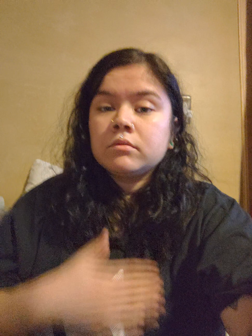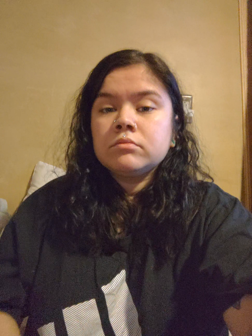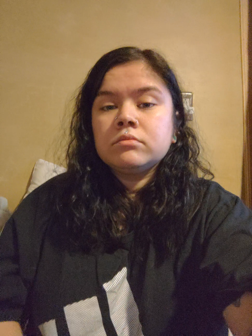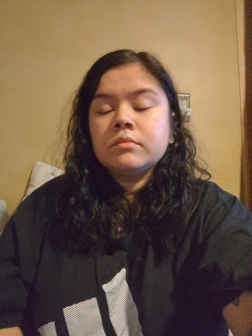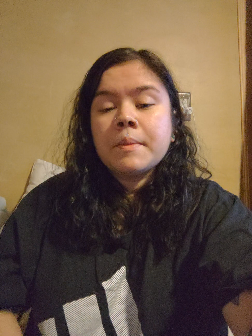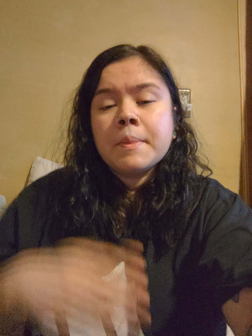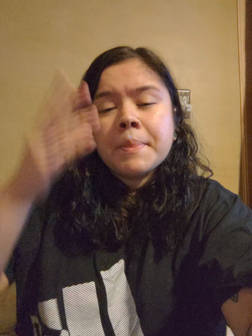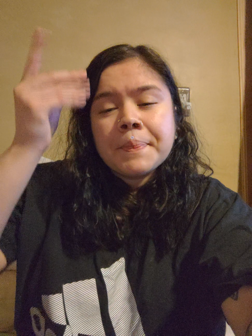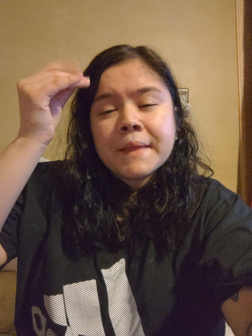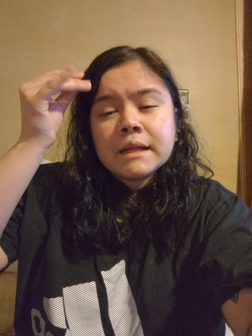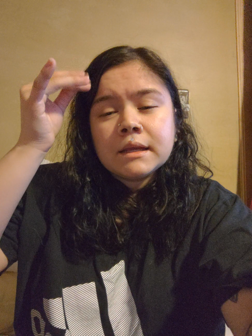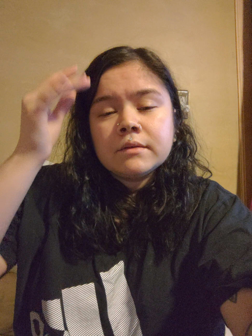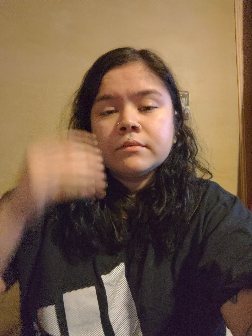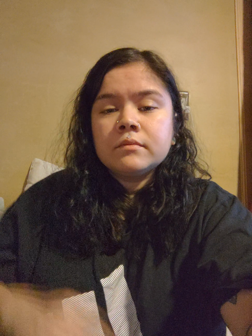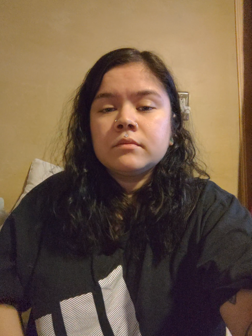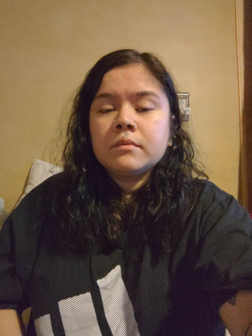think